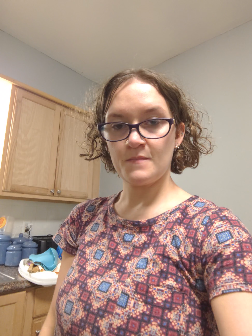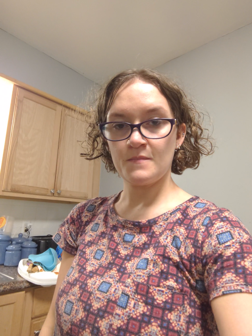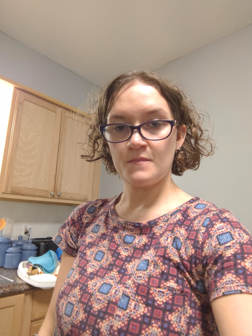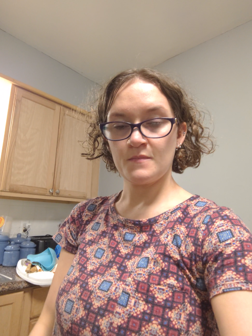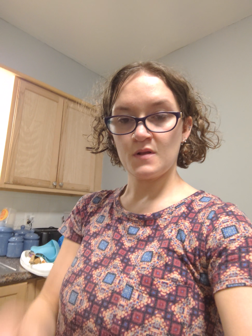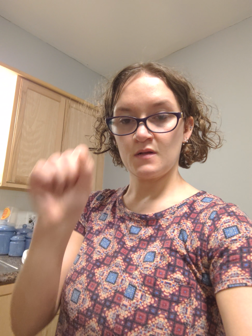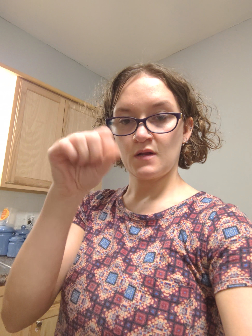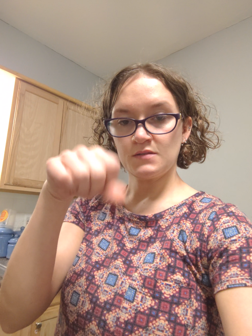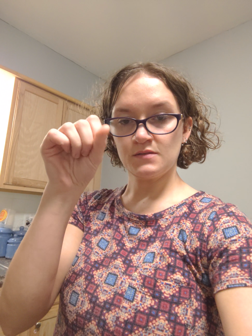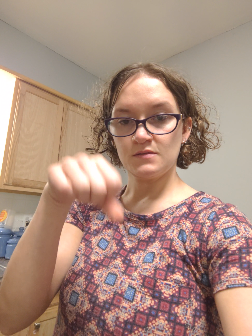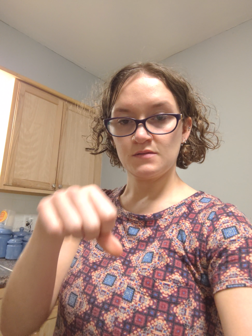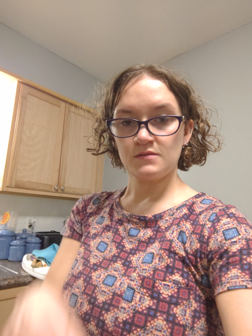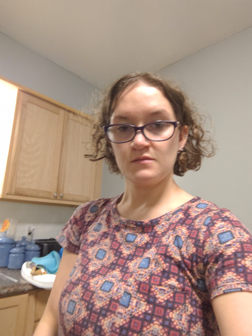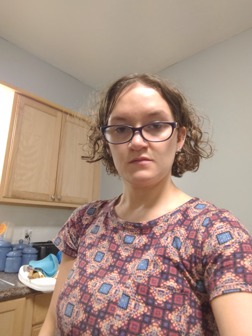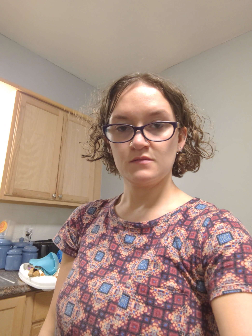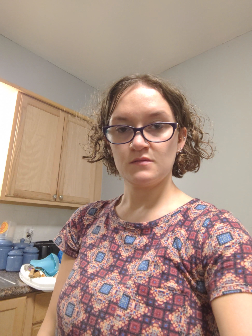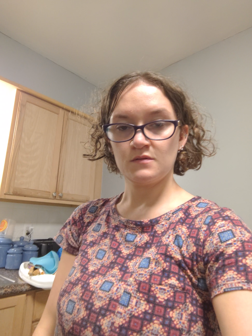yes